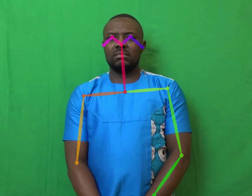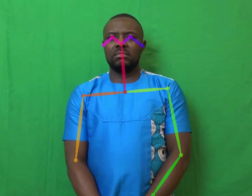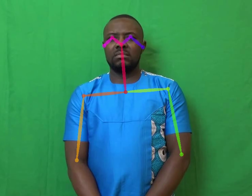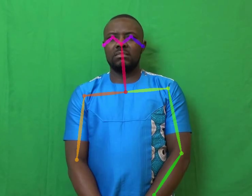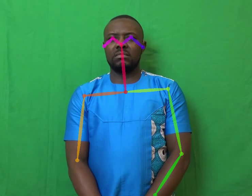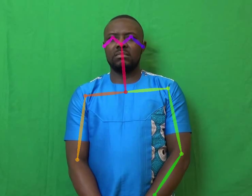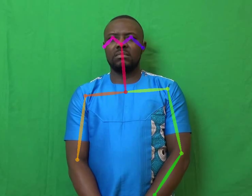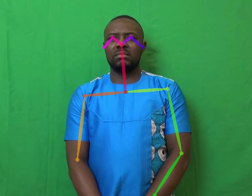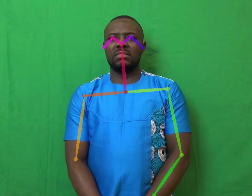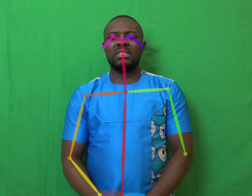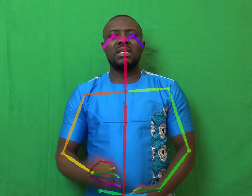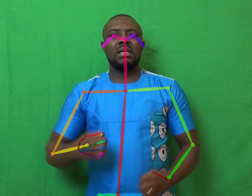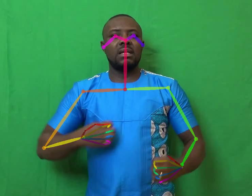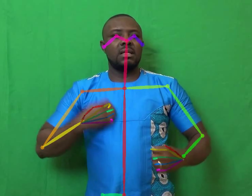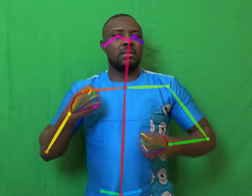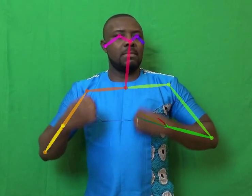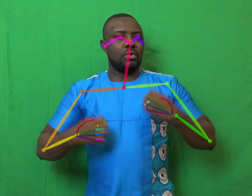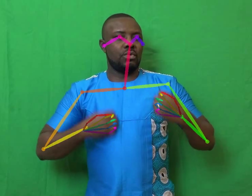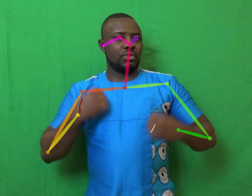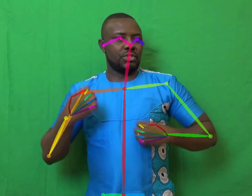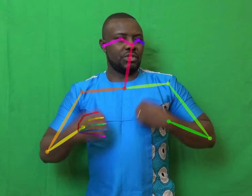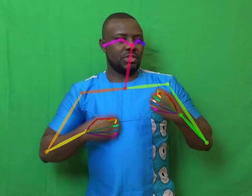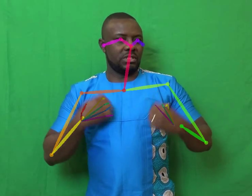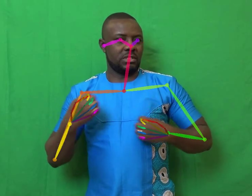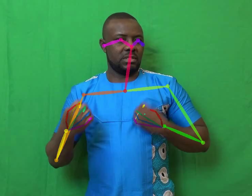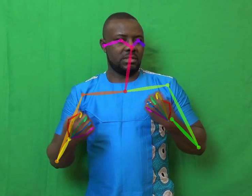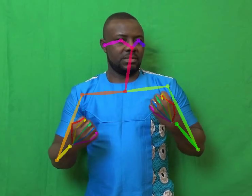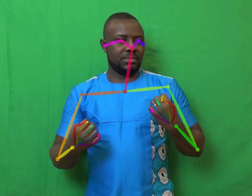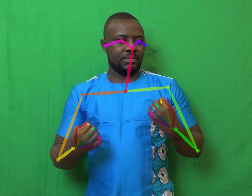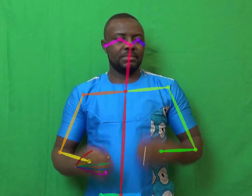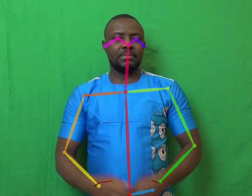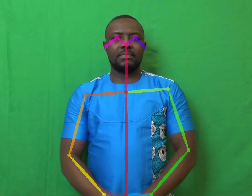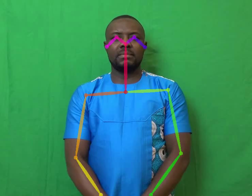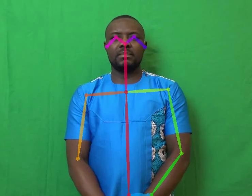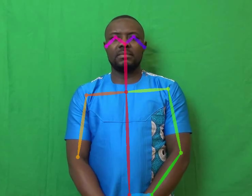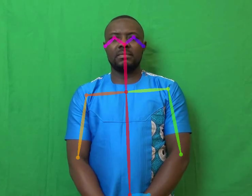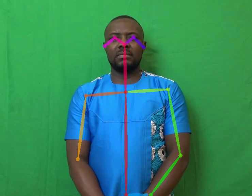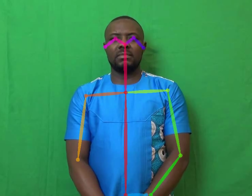emotion